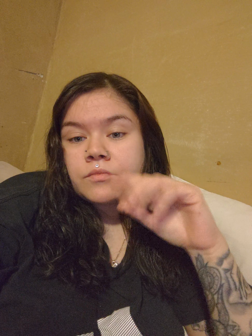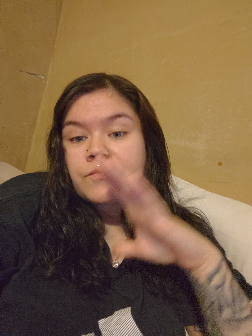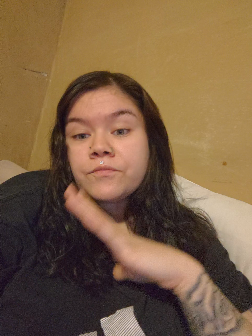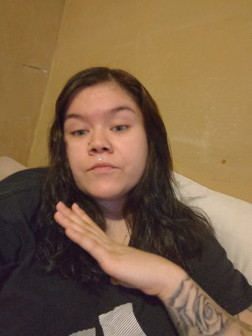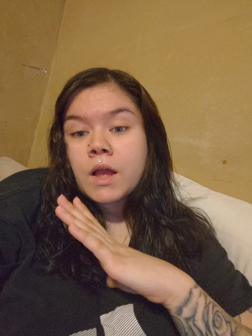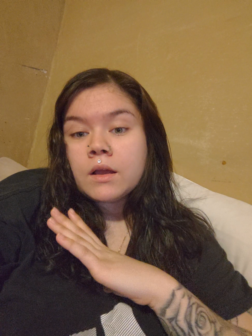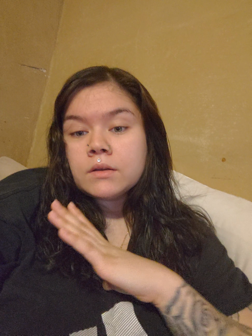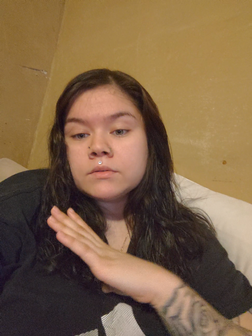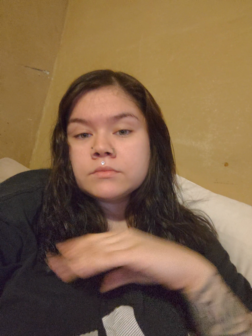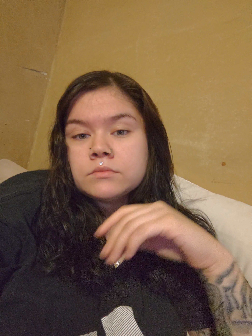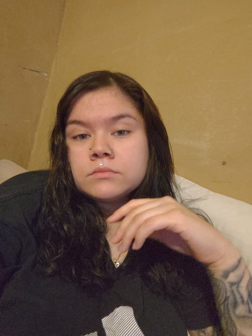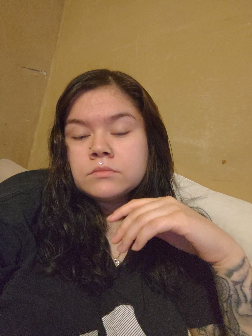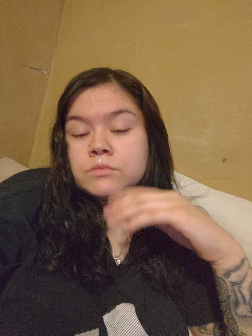fine